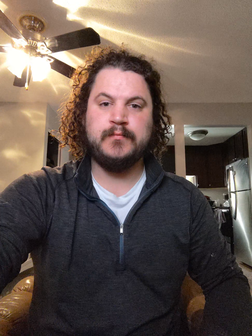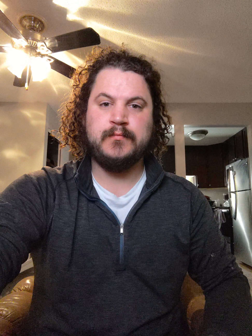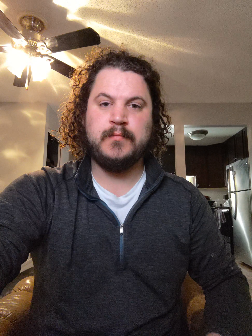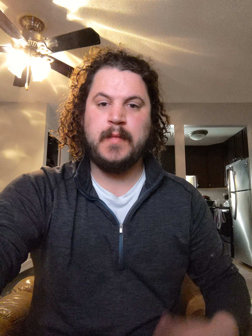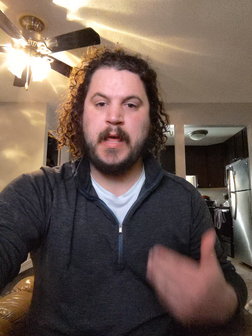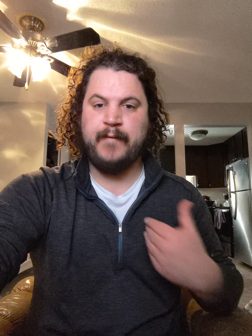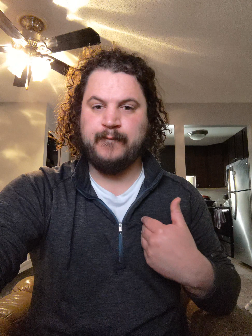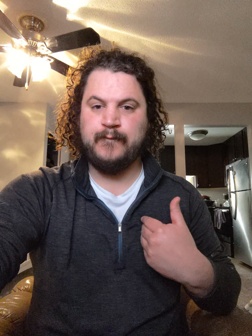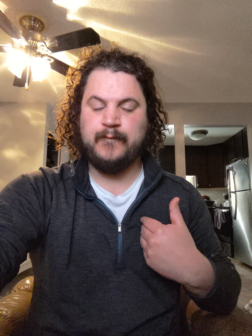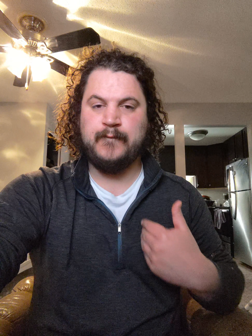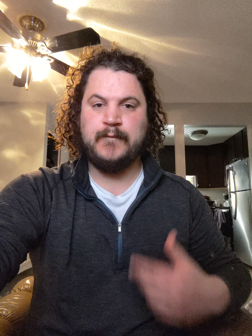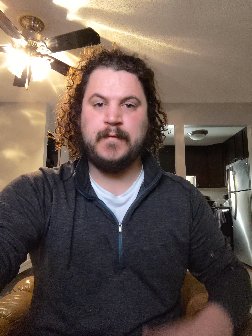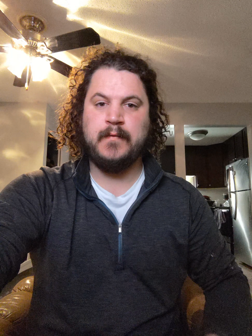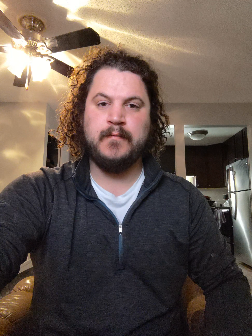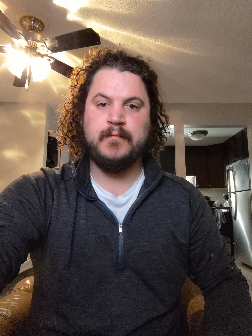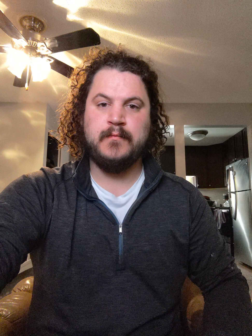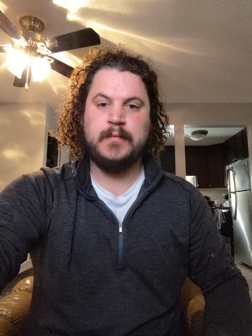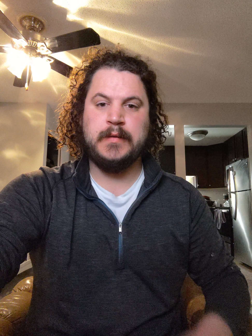have